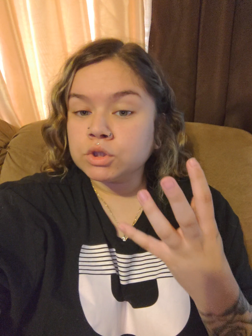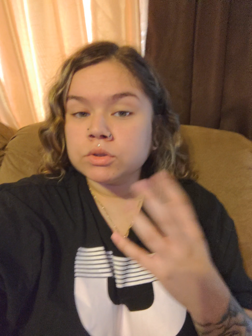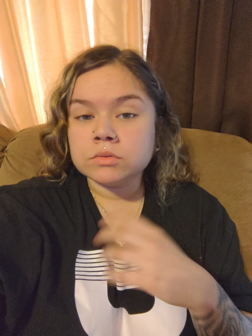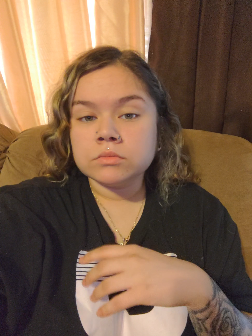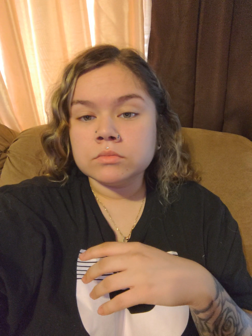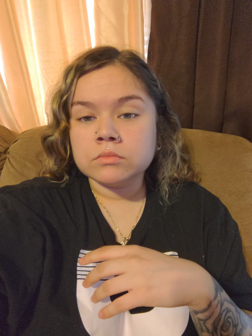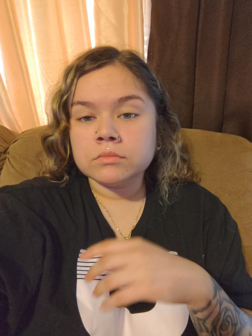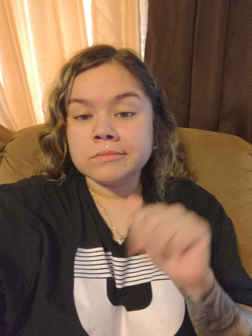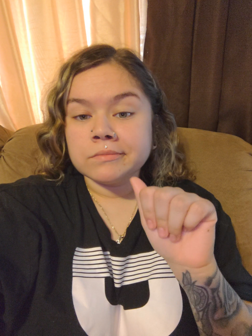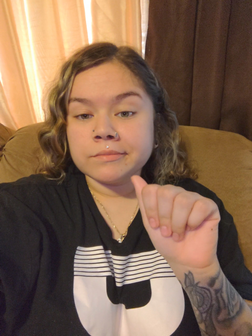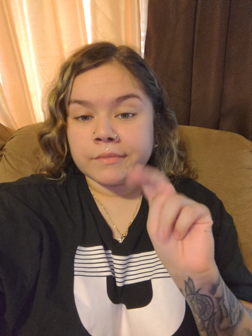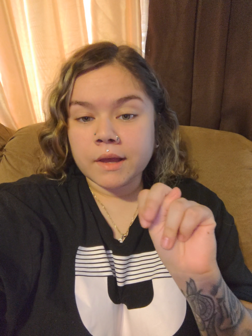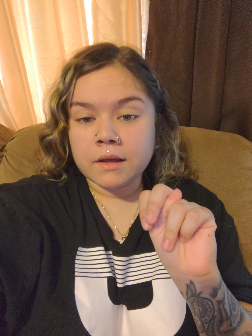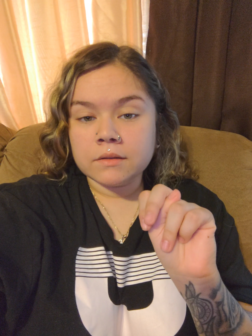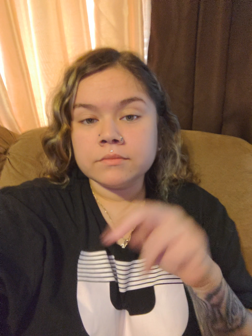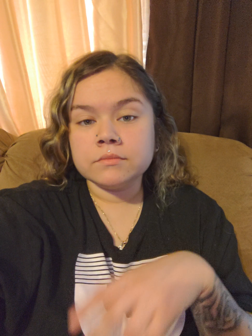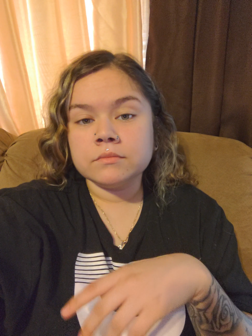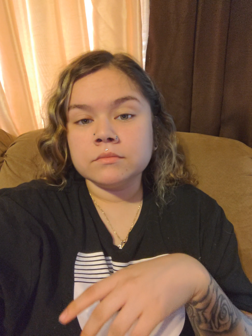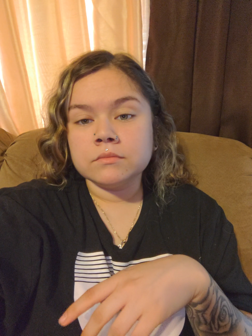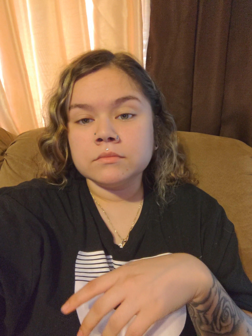an